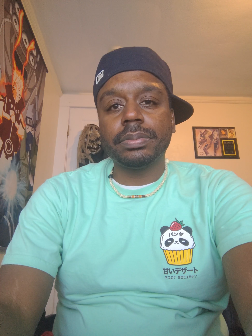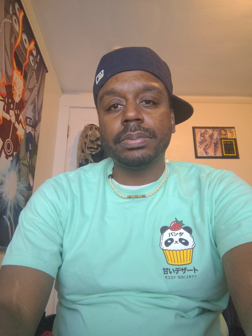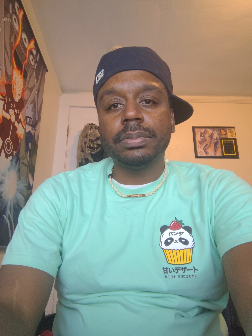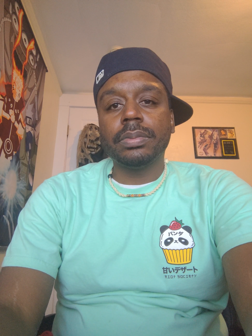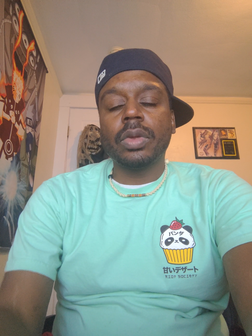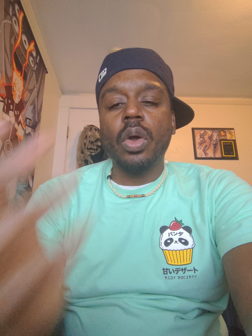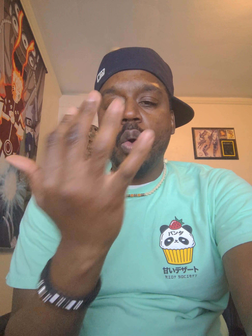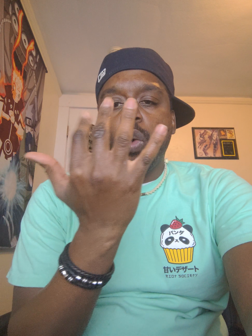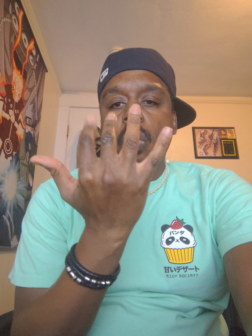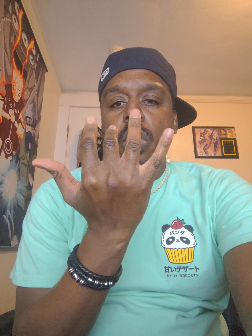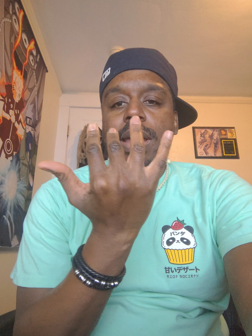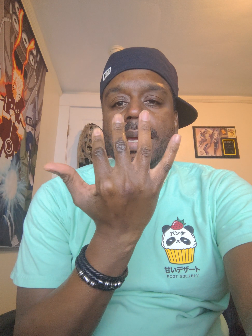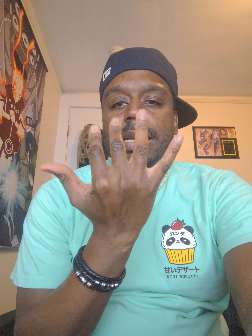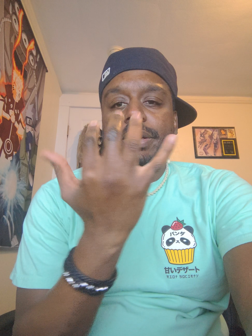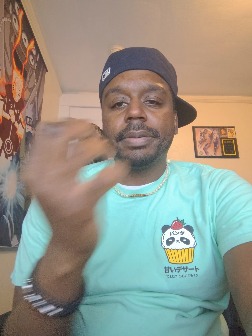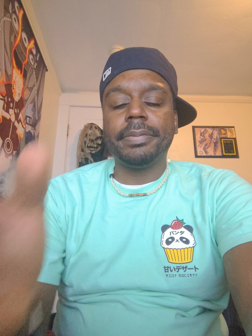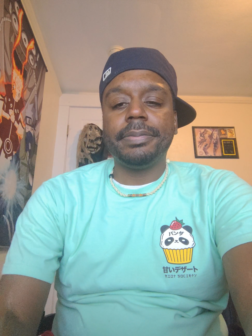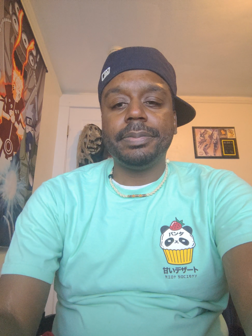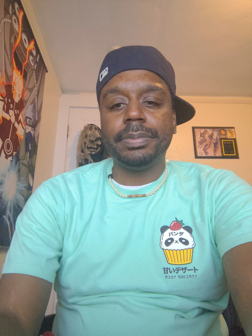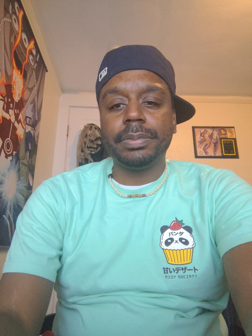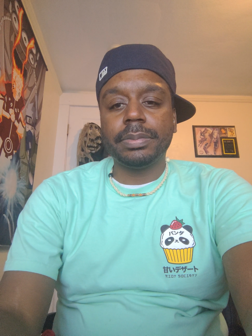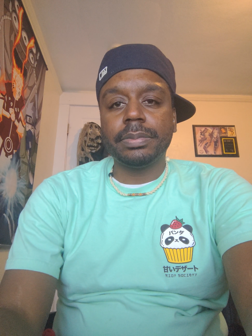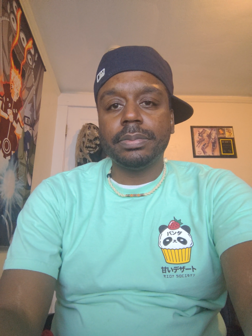wait